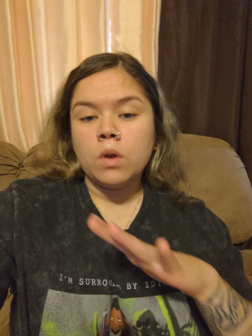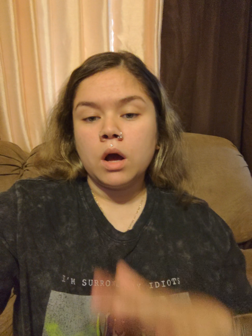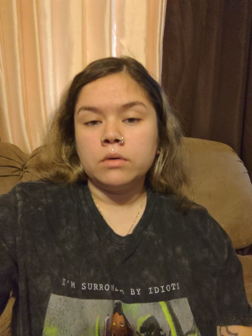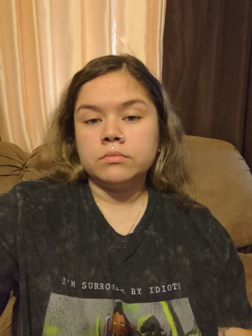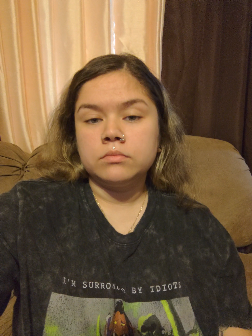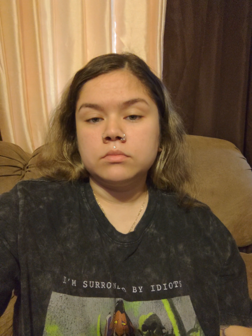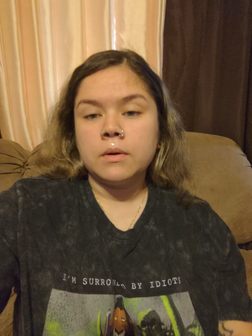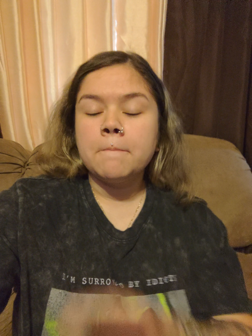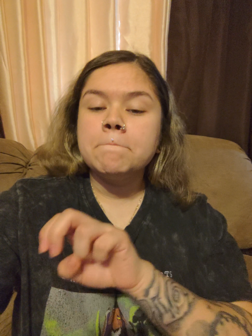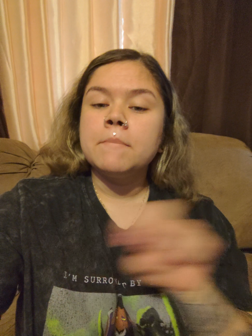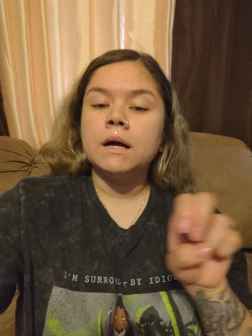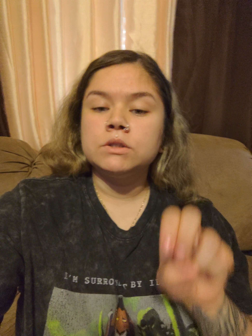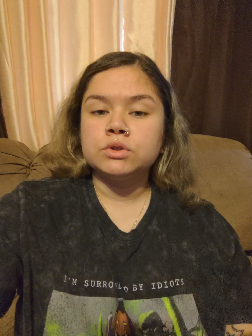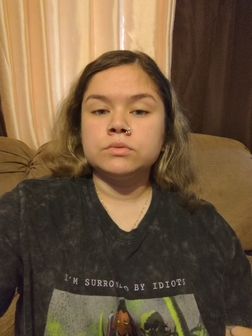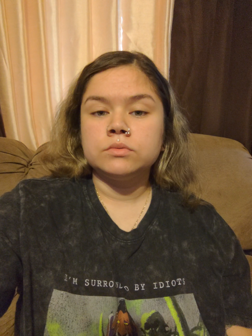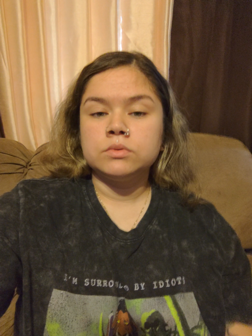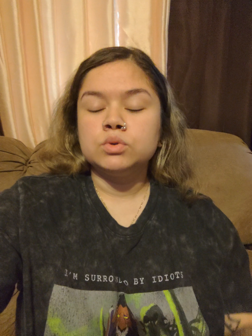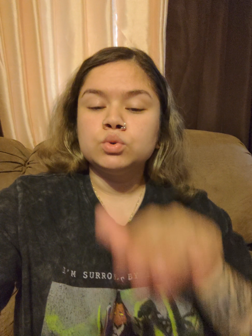bench